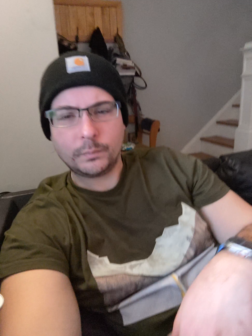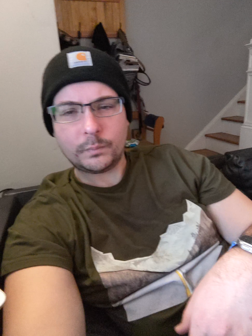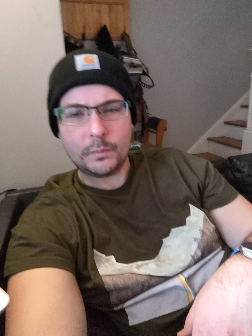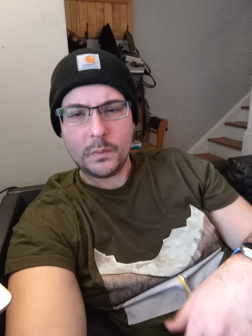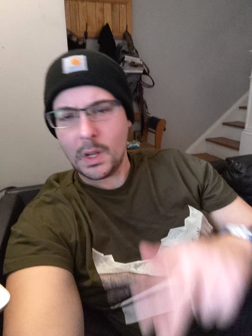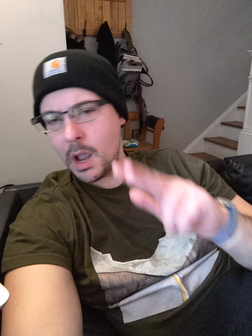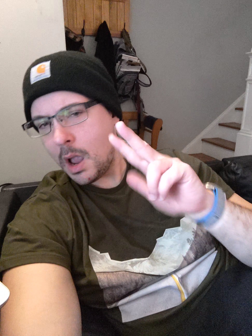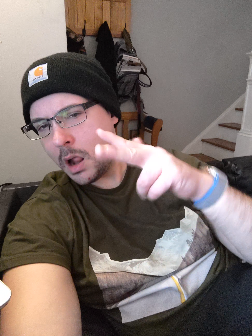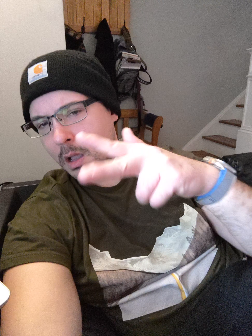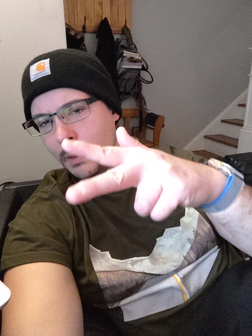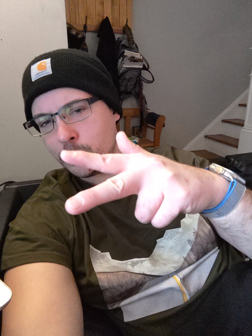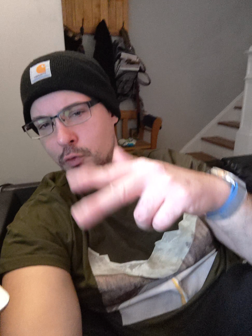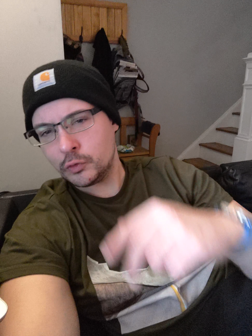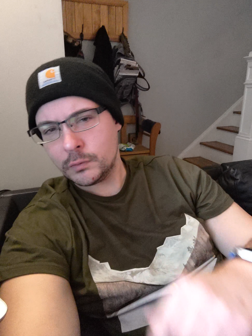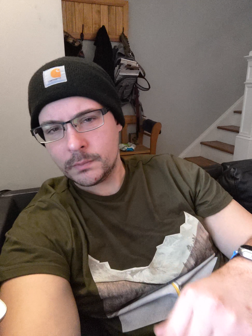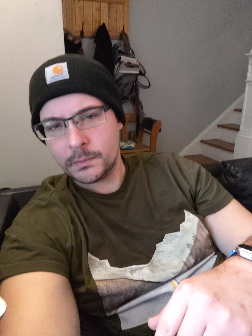helicopter